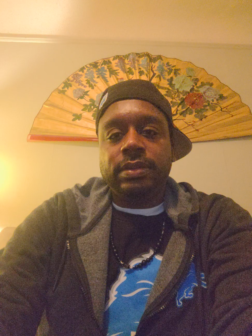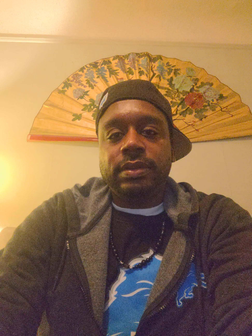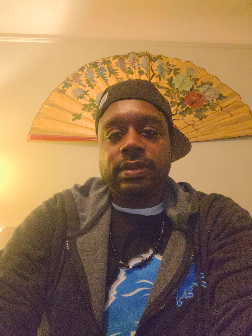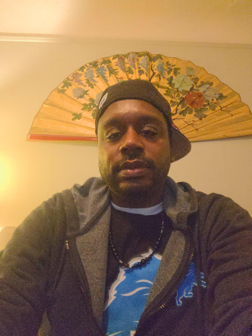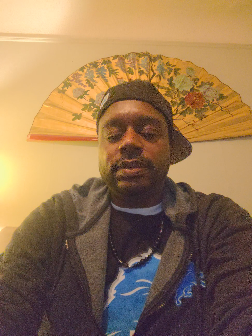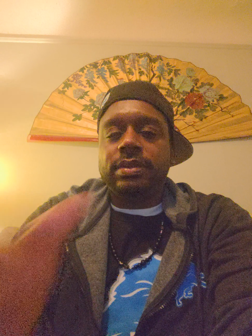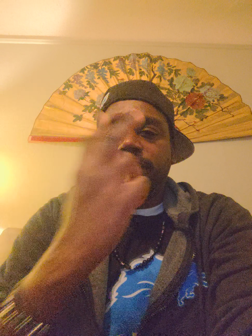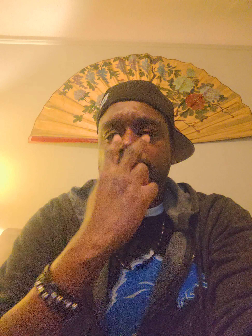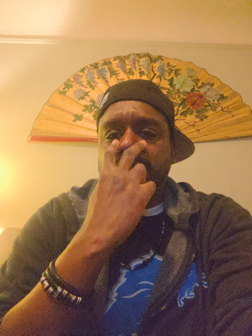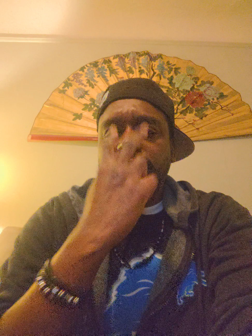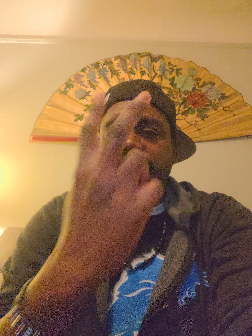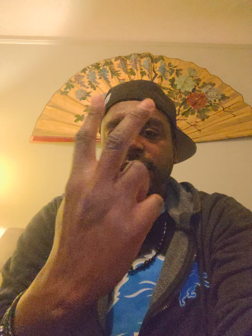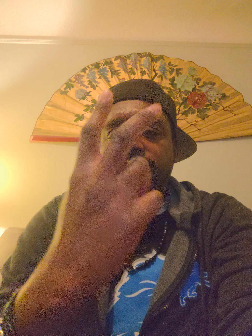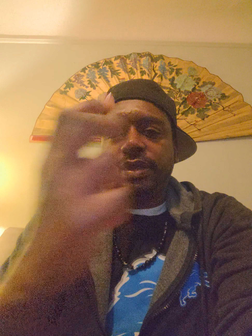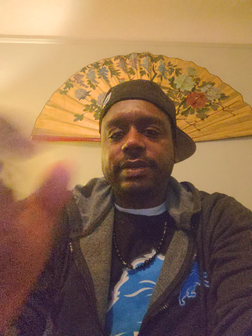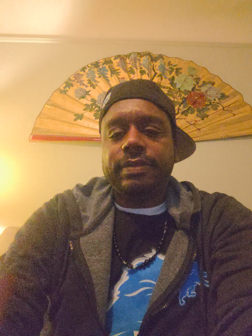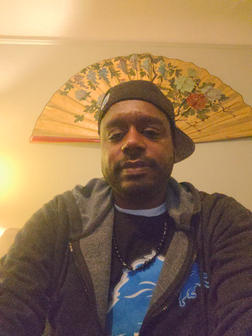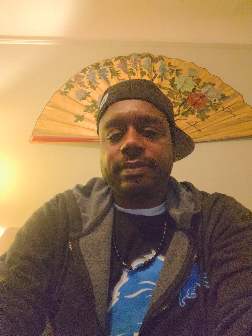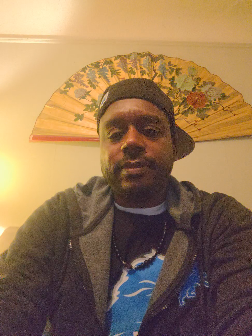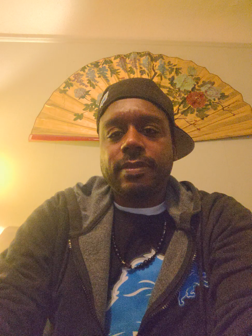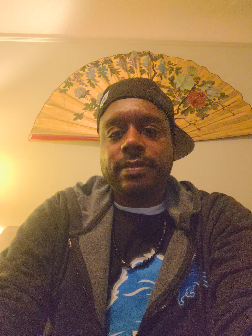see